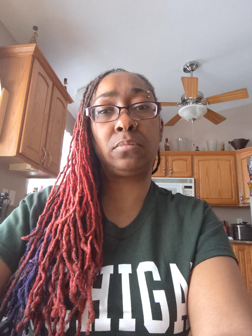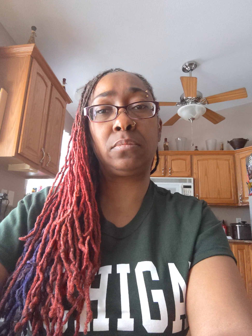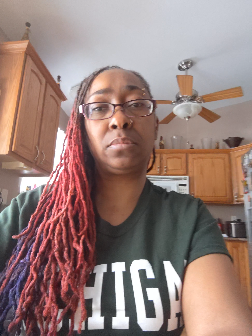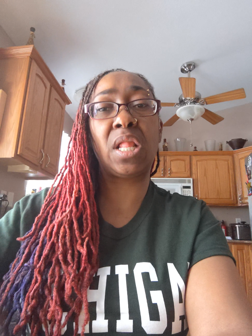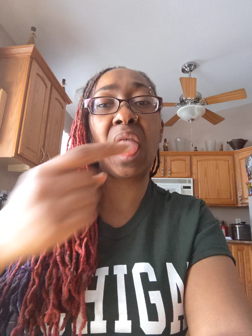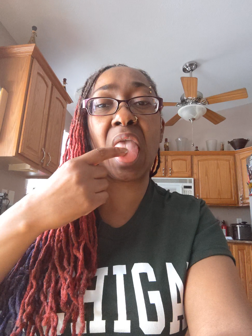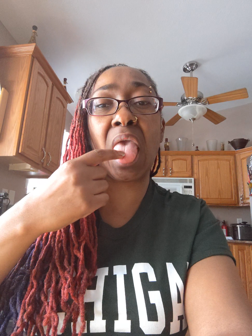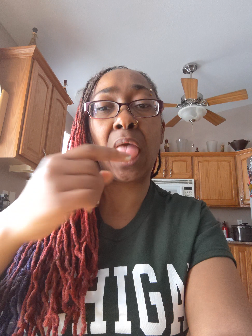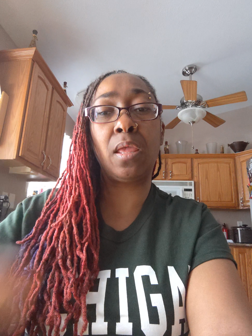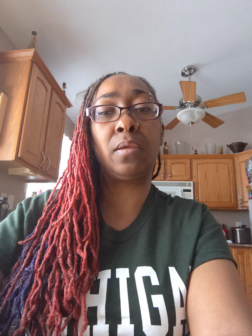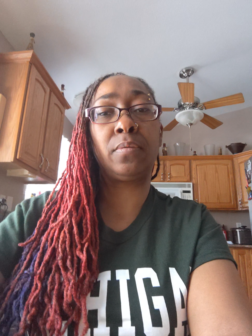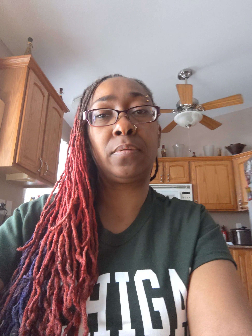tongue